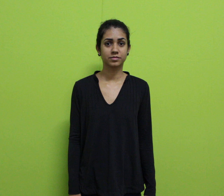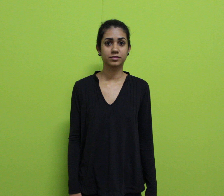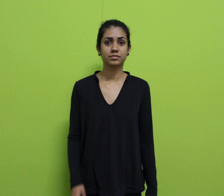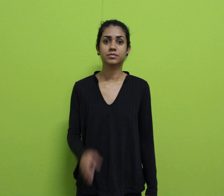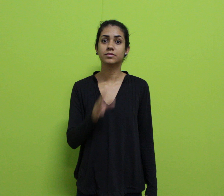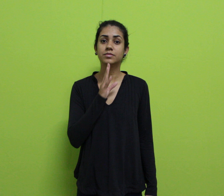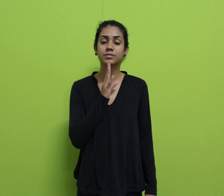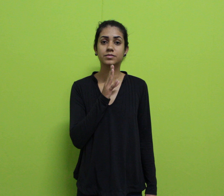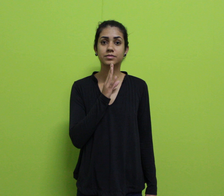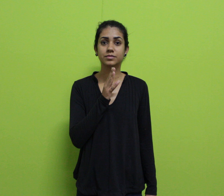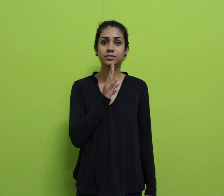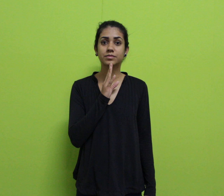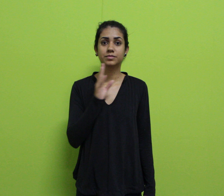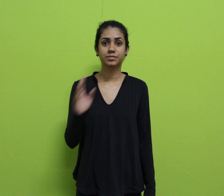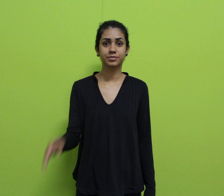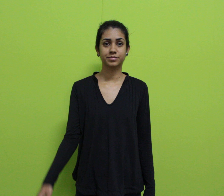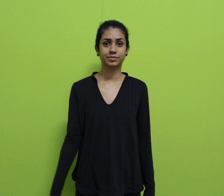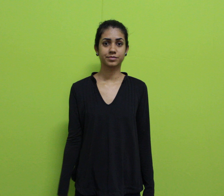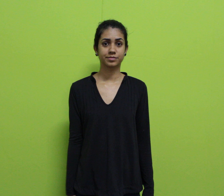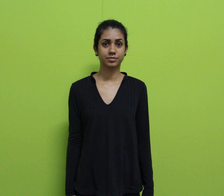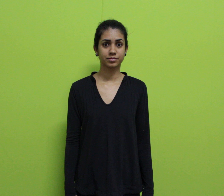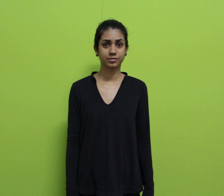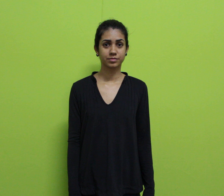conhecer